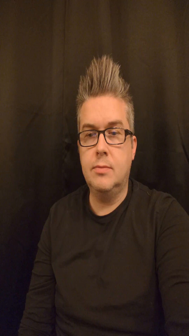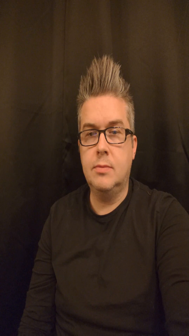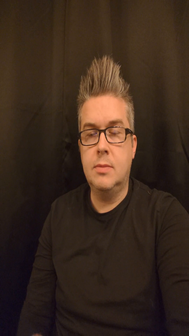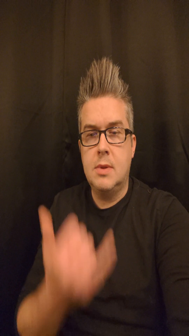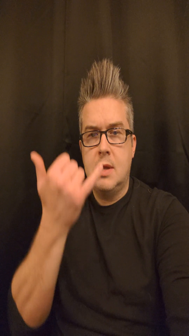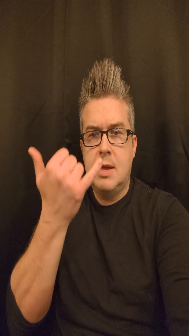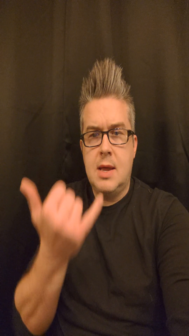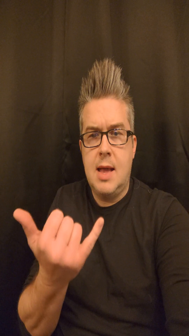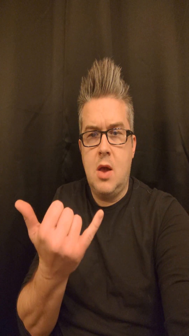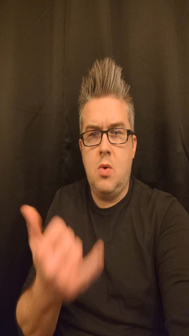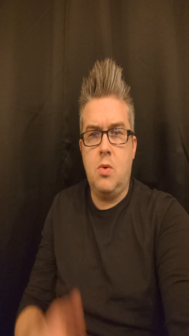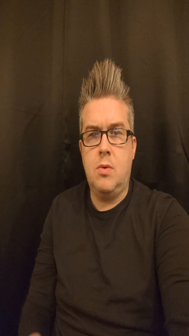now